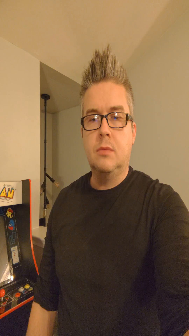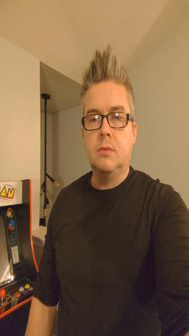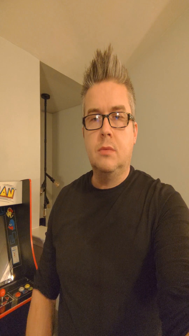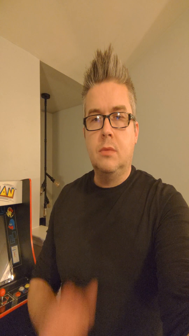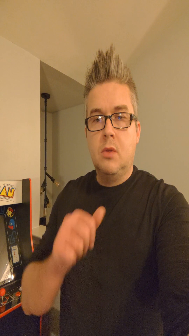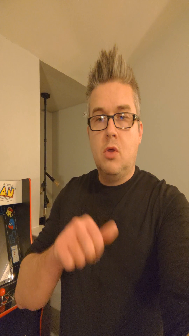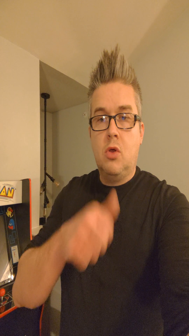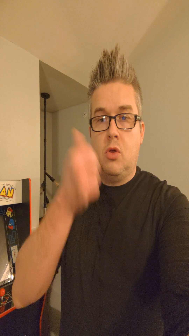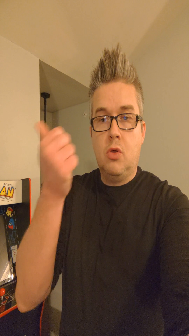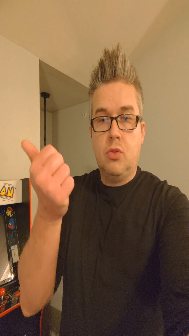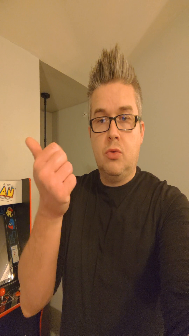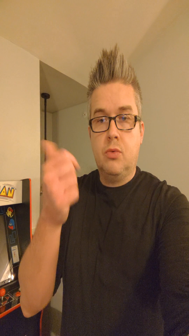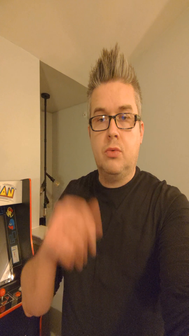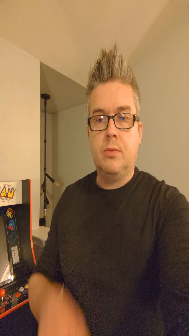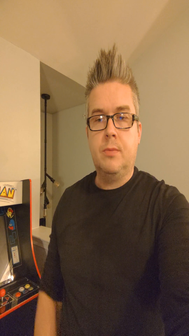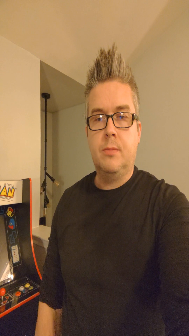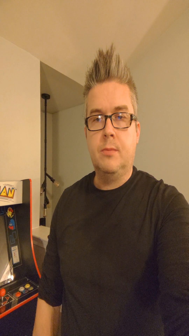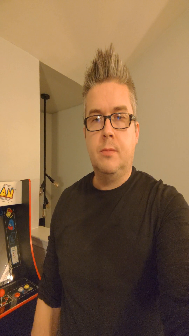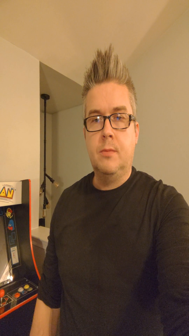another